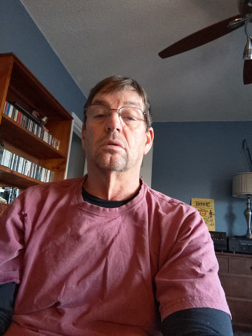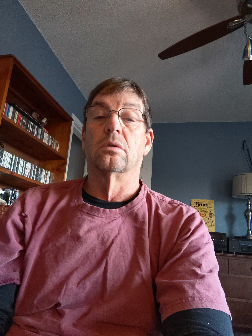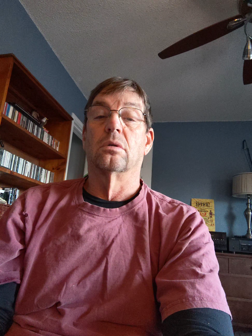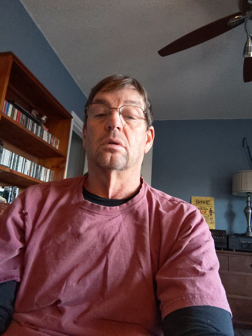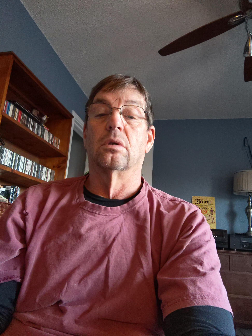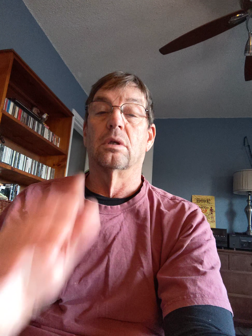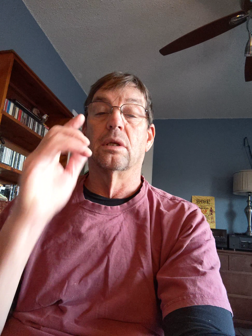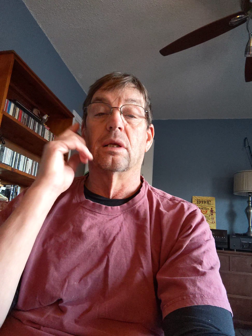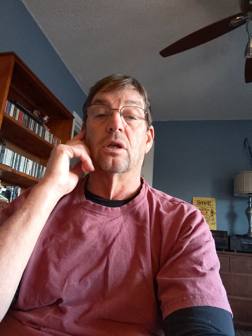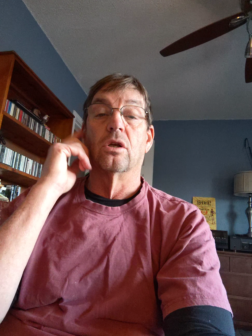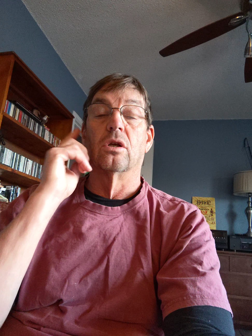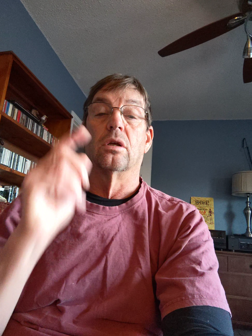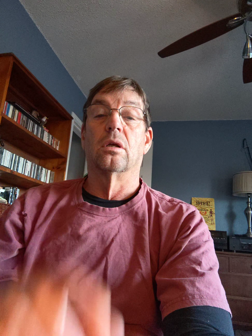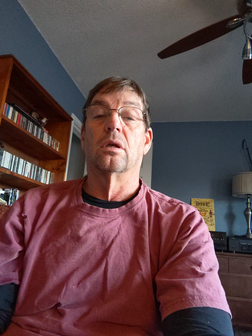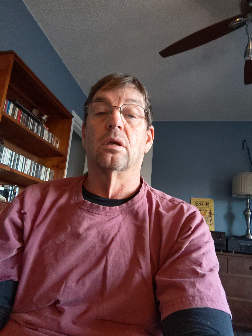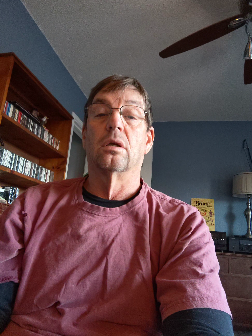hear